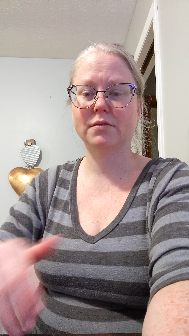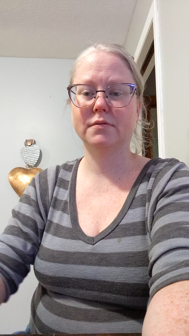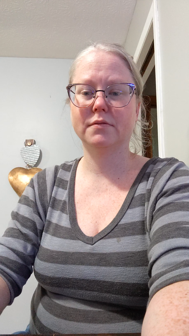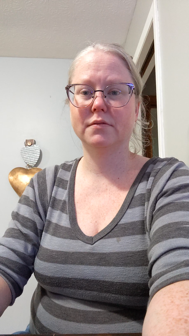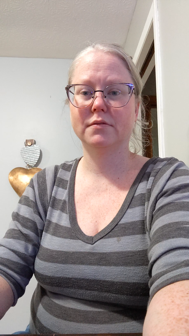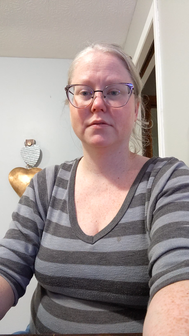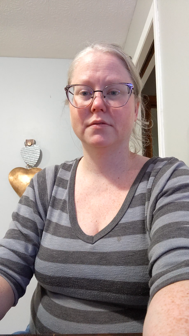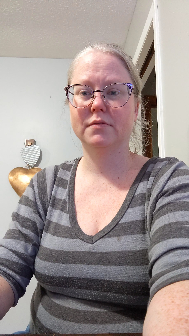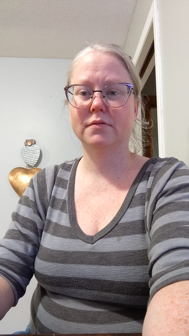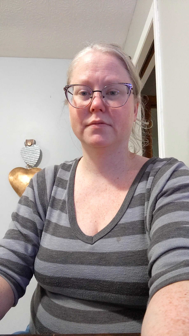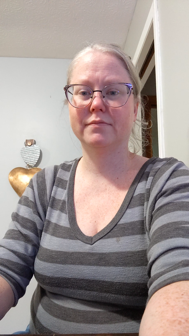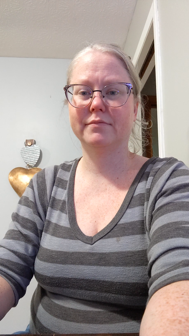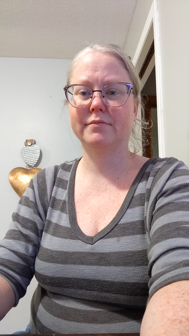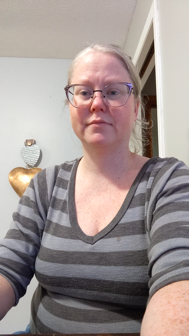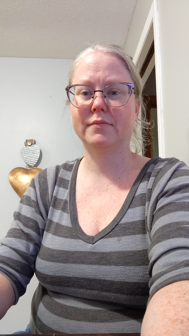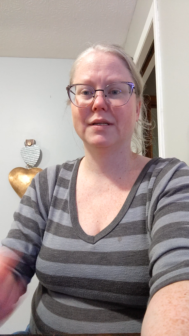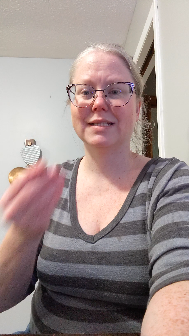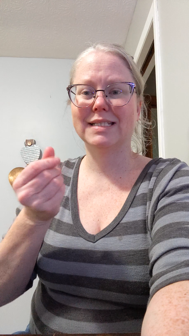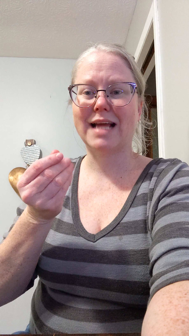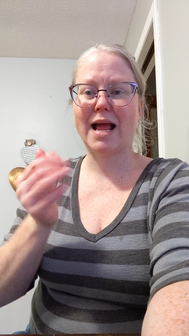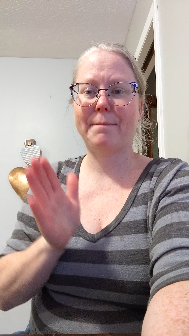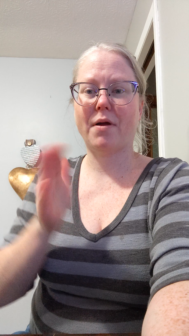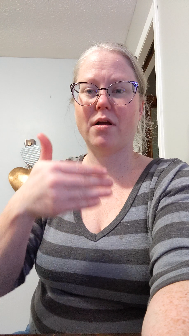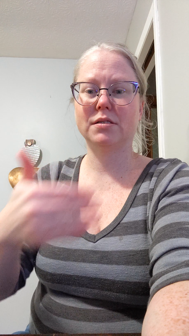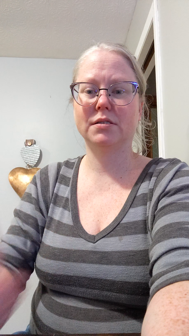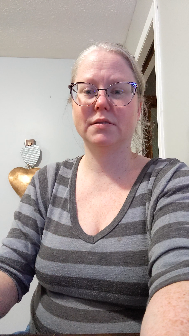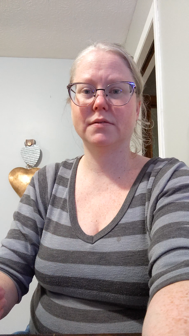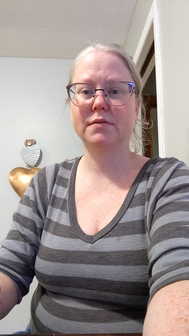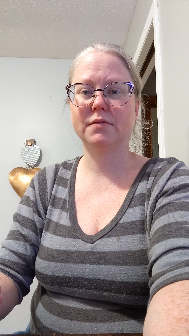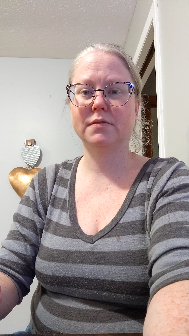sandbox